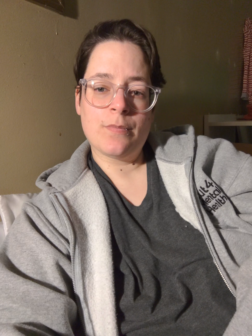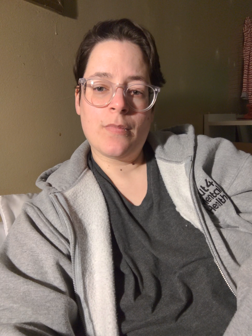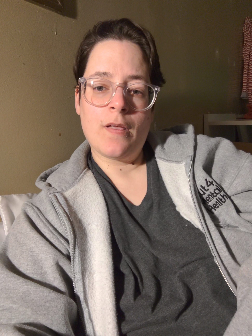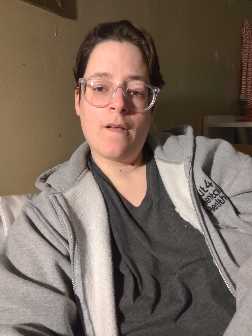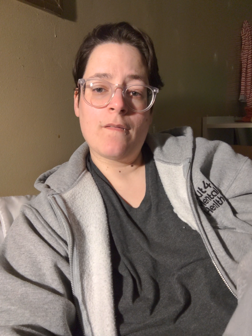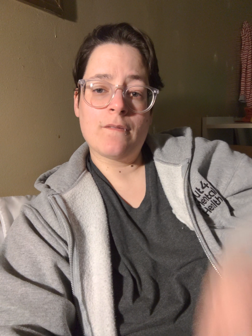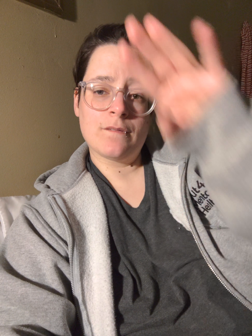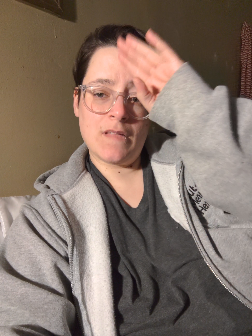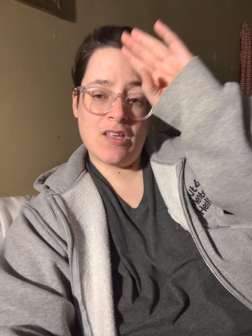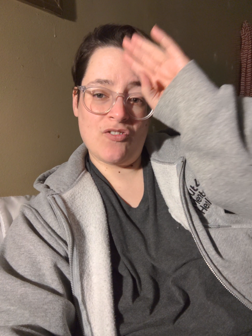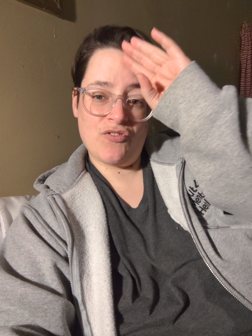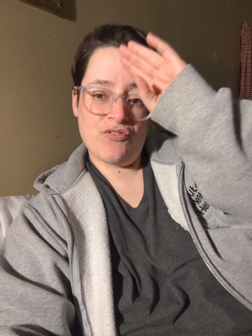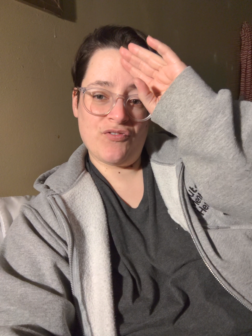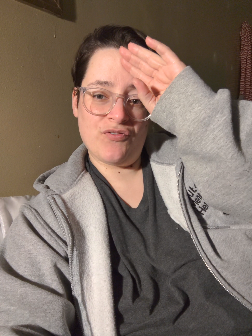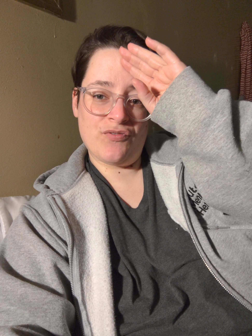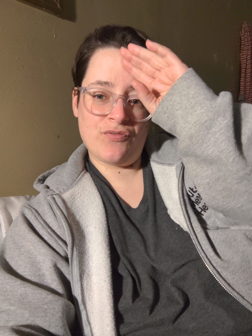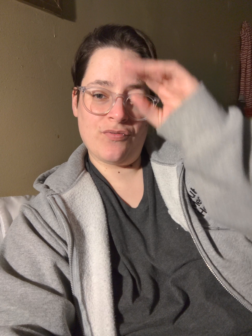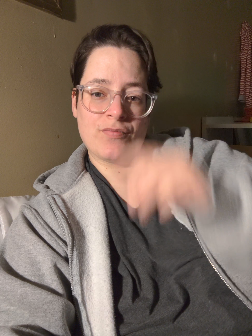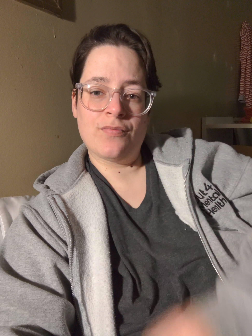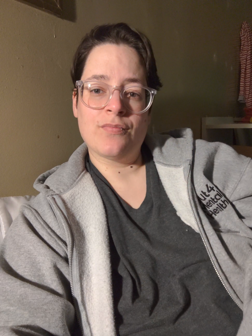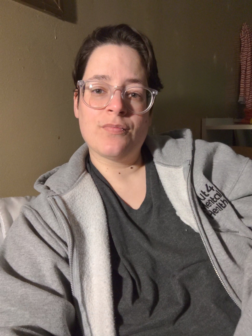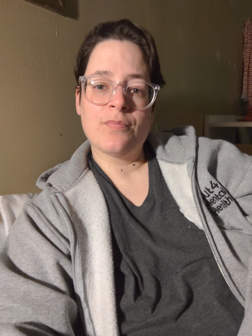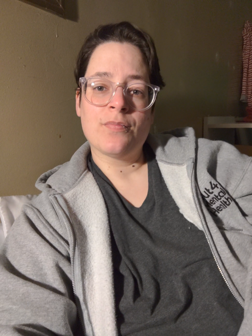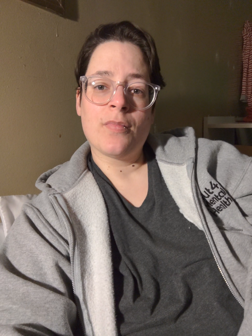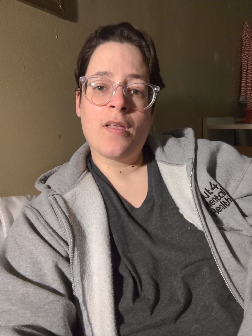fireman